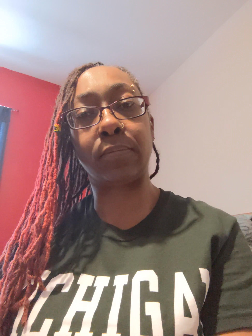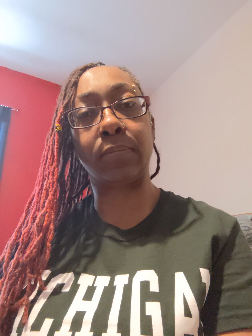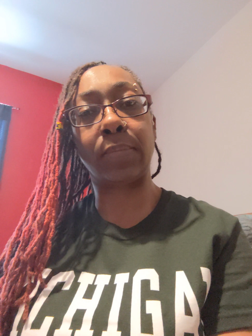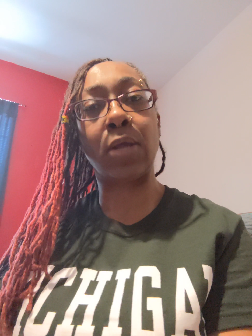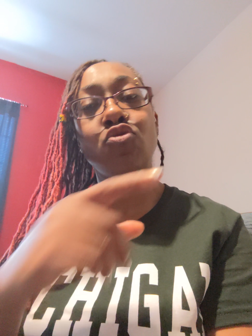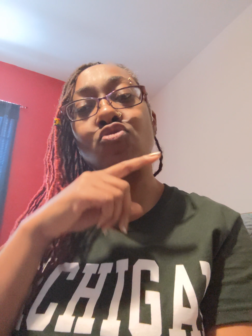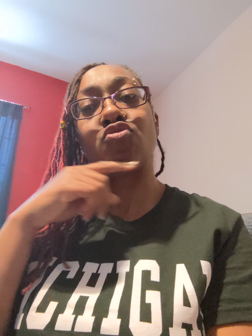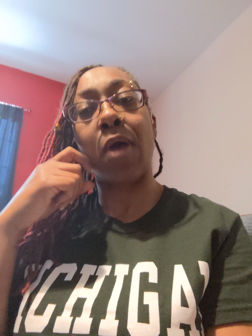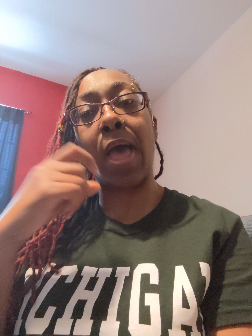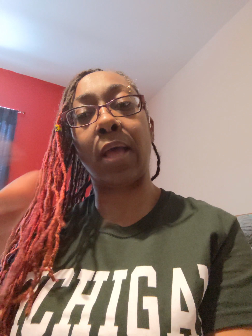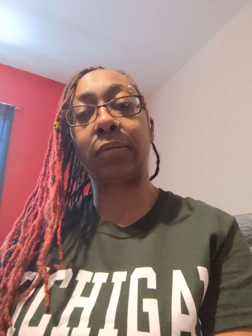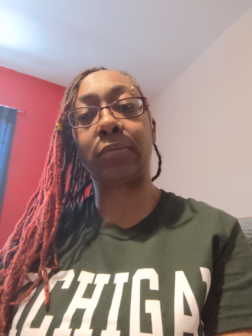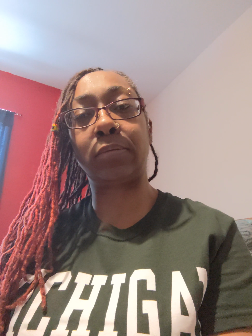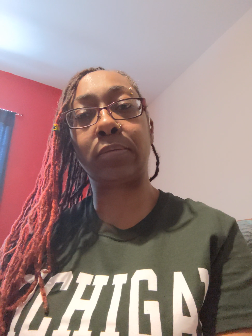dry